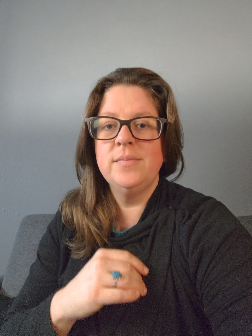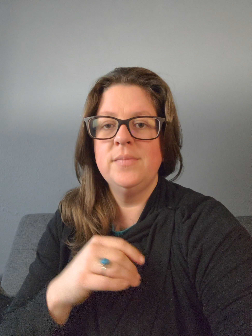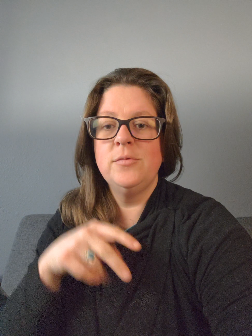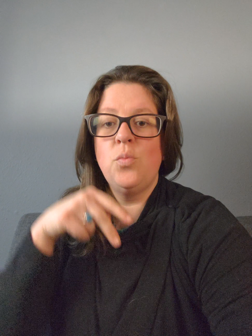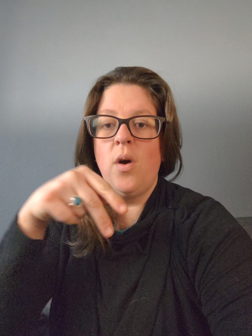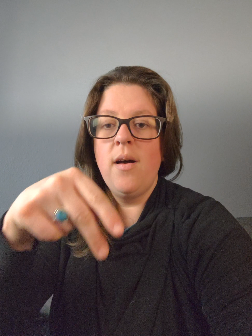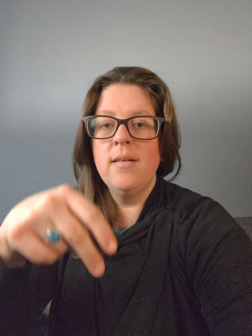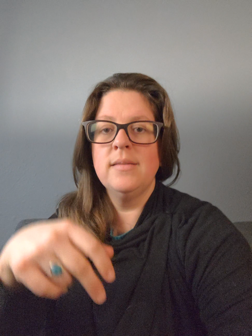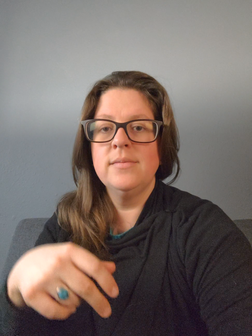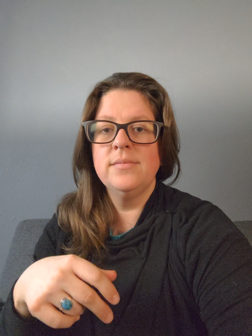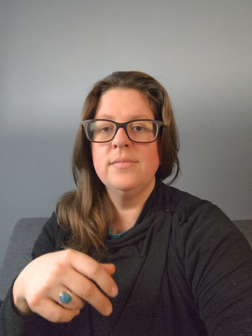ride